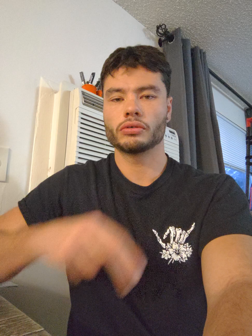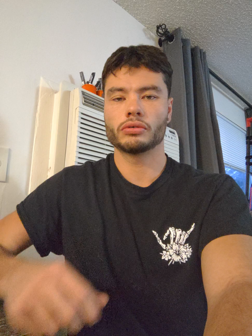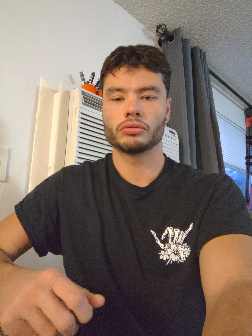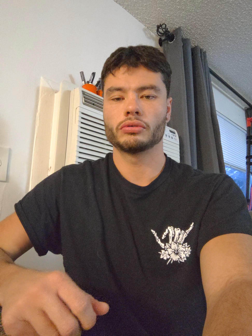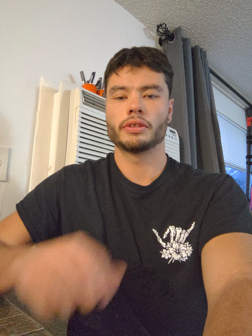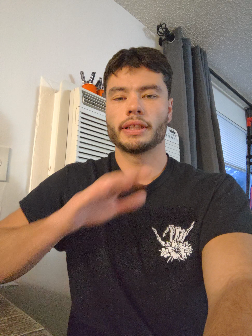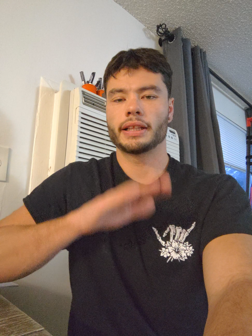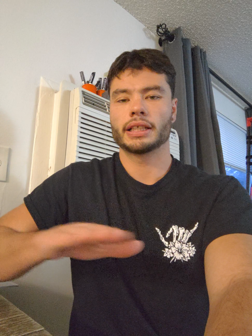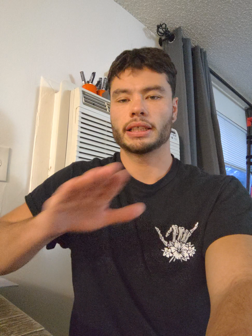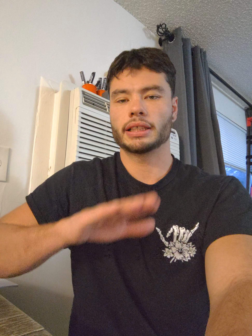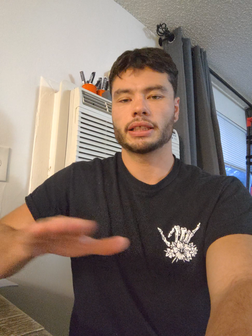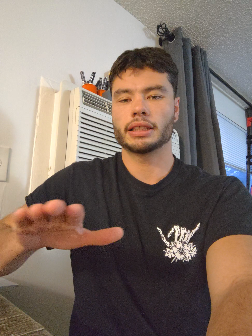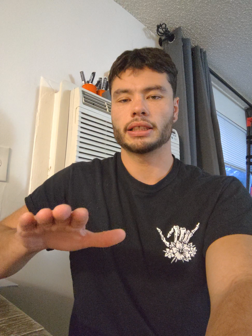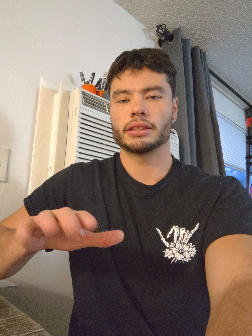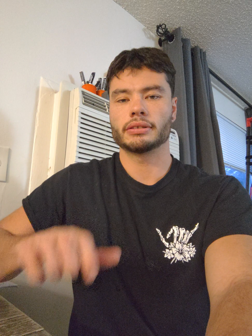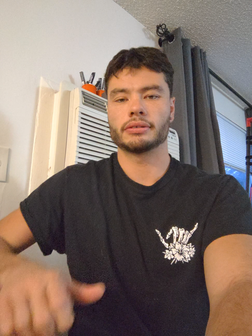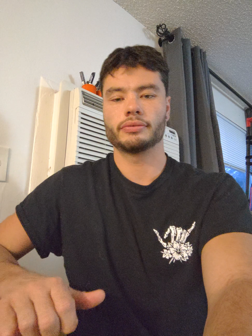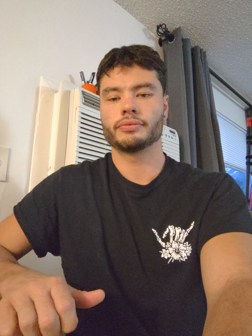clean